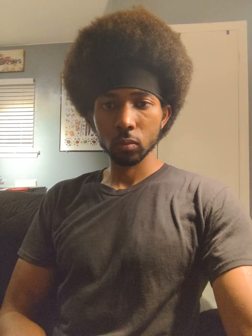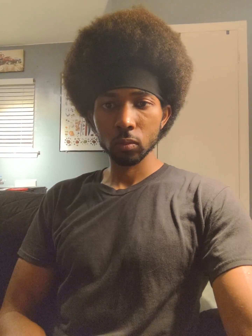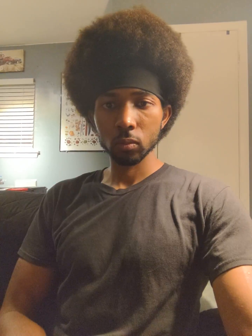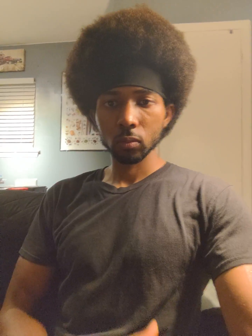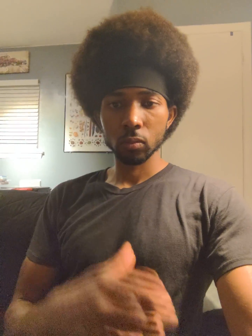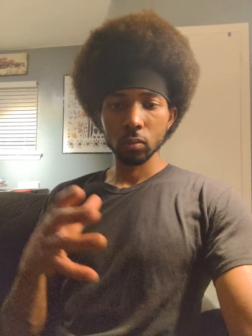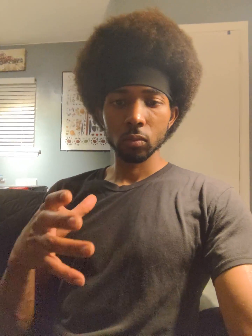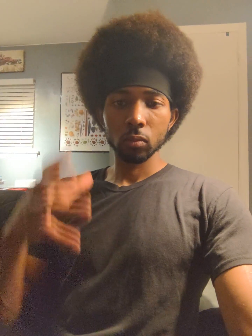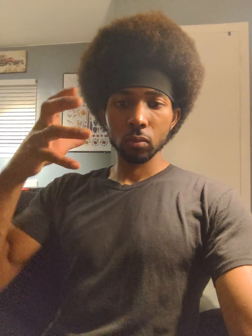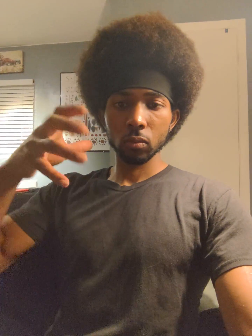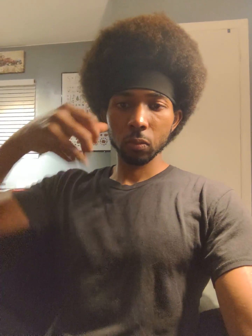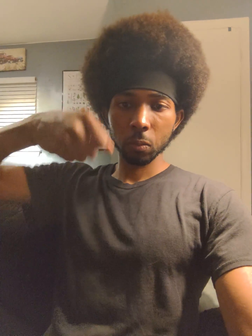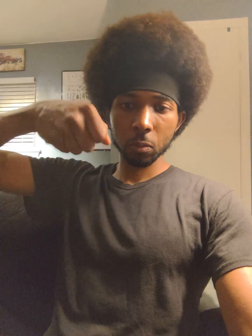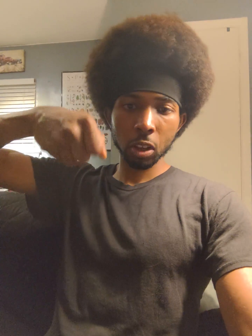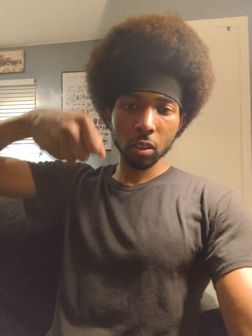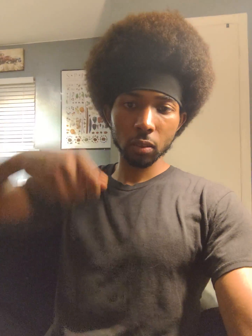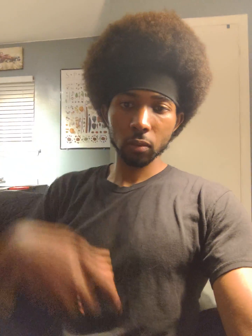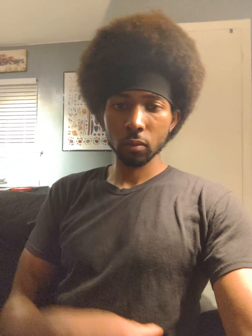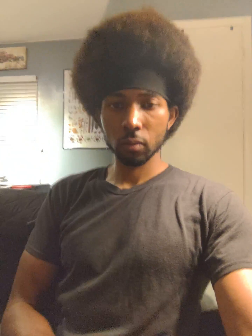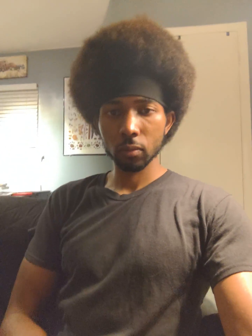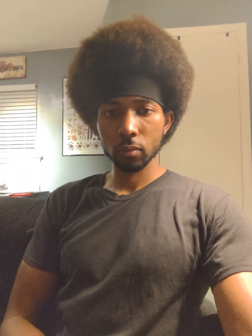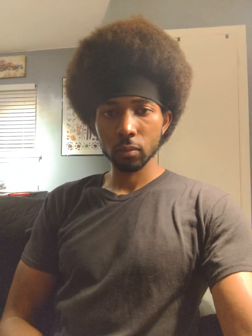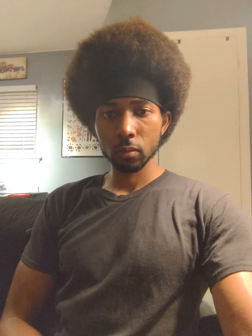bucket